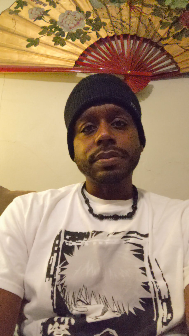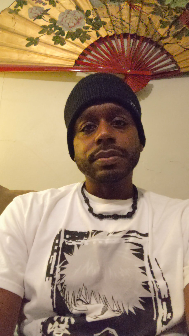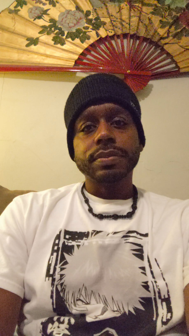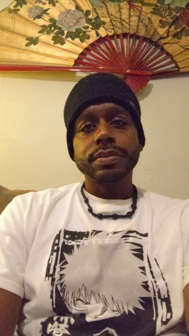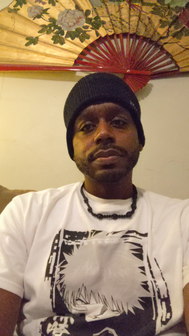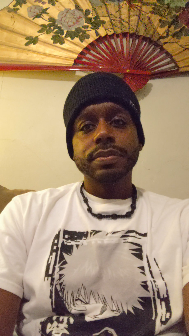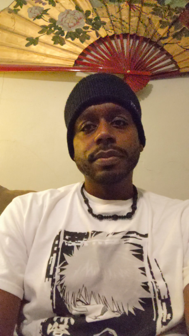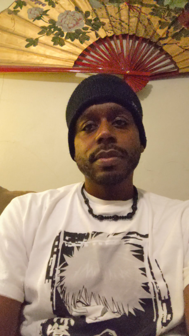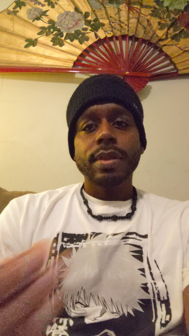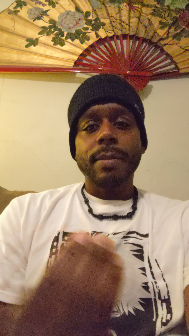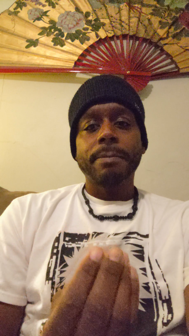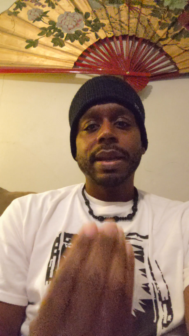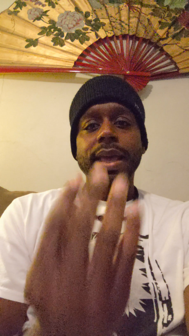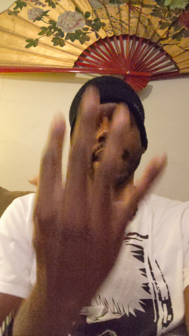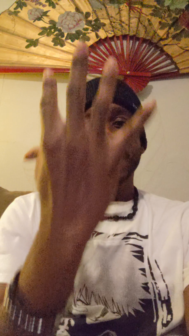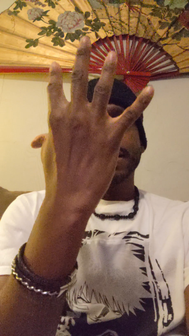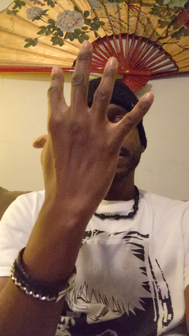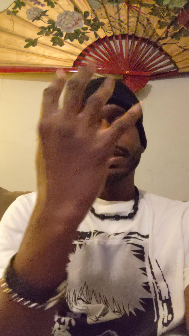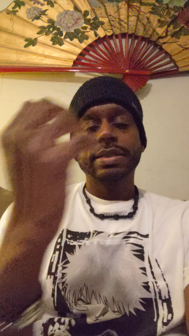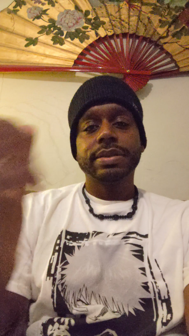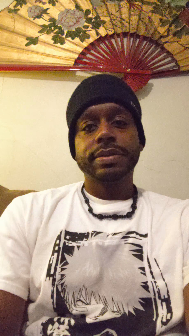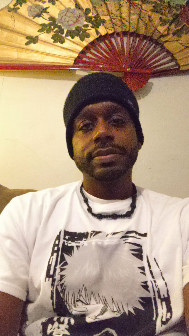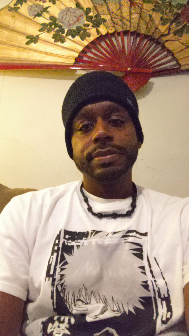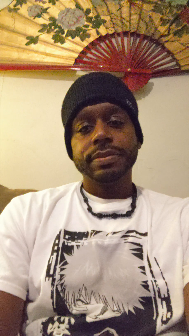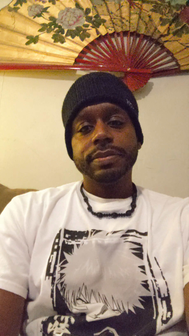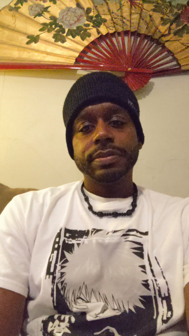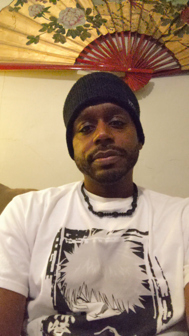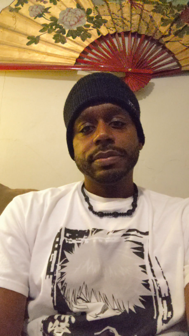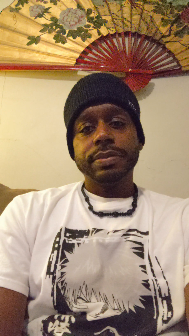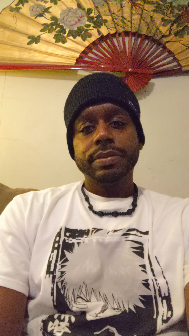plants